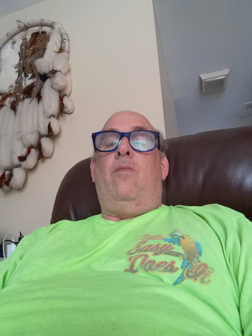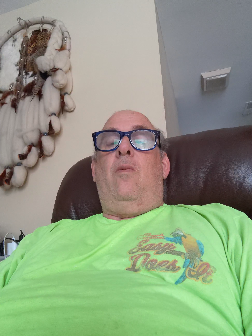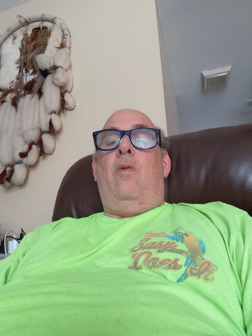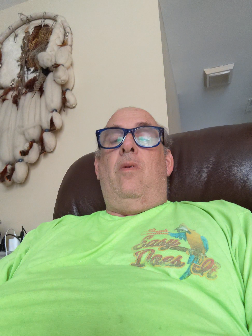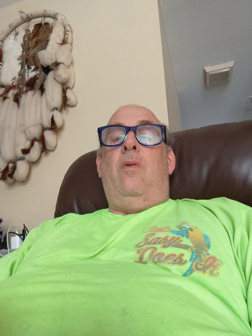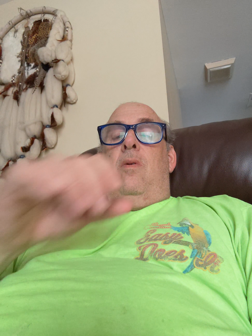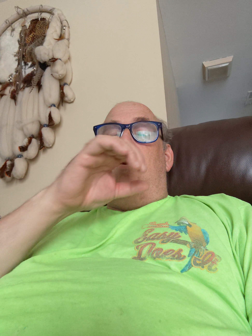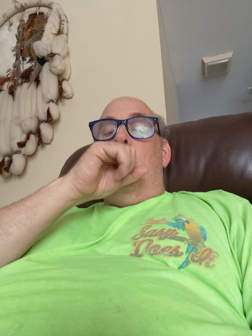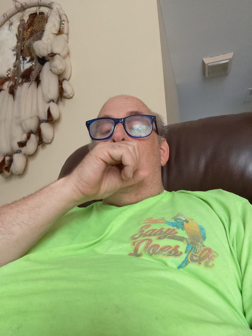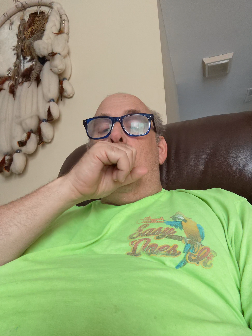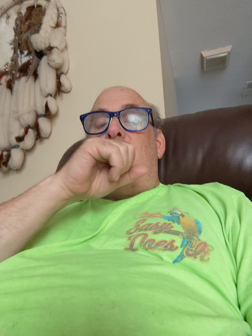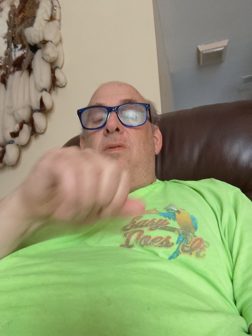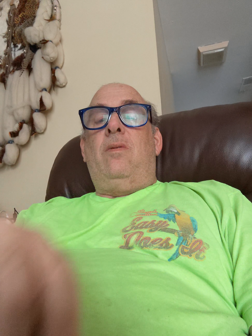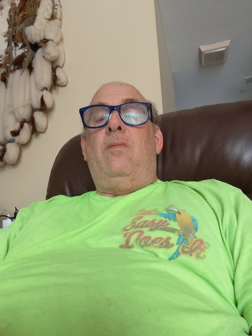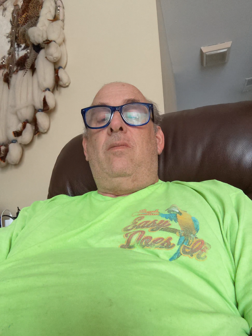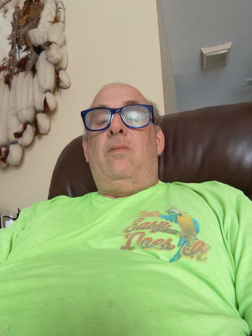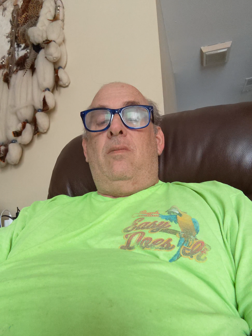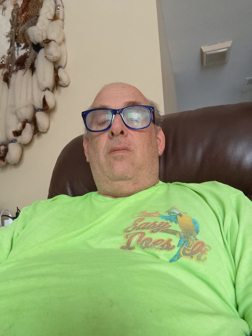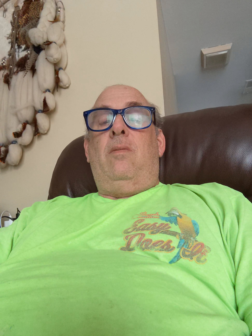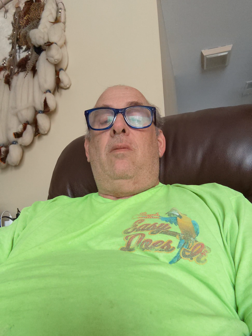orange